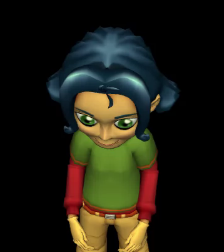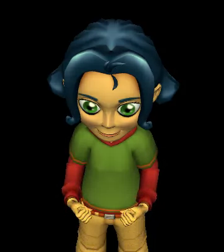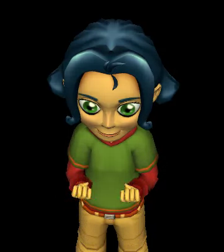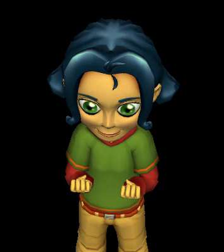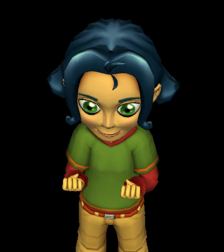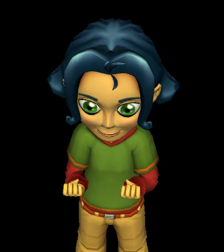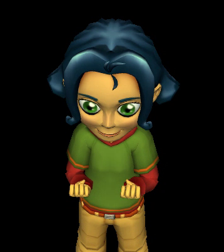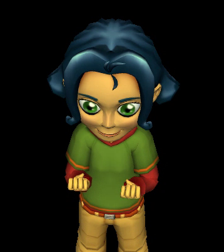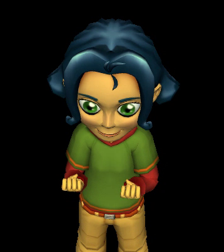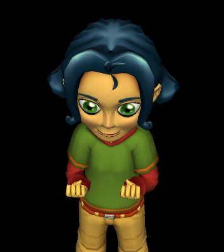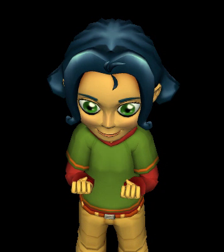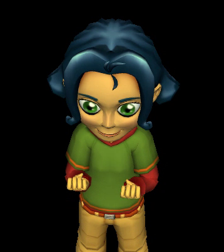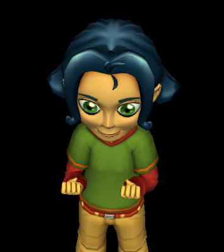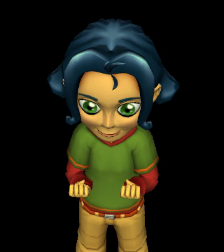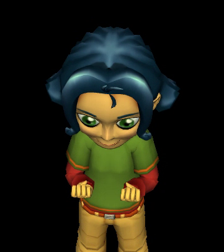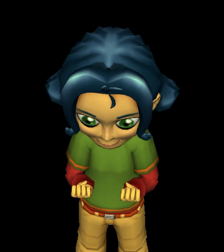ضربة